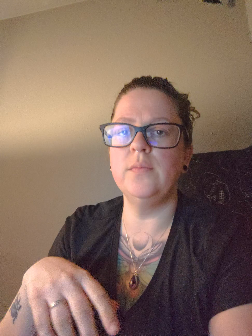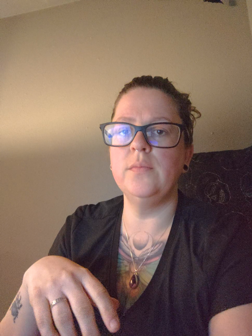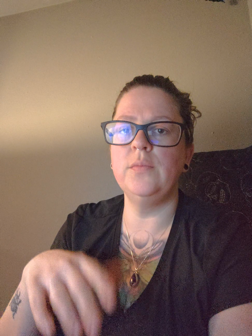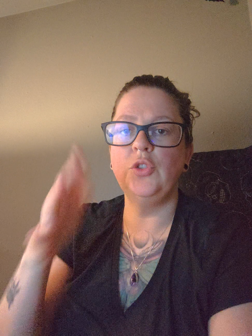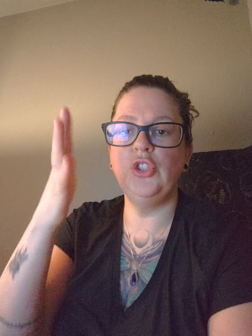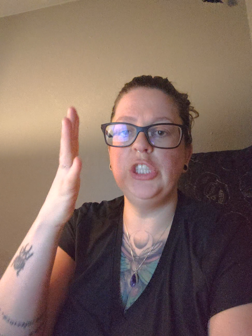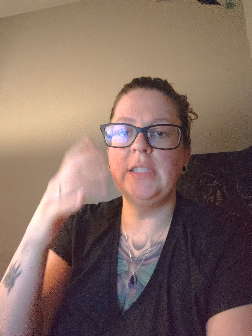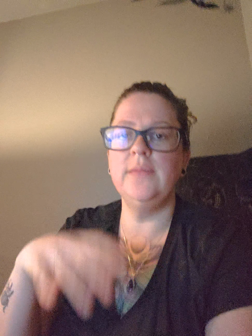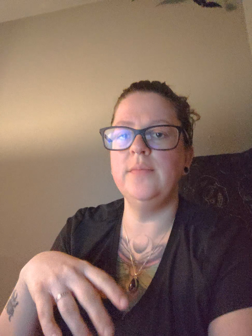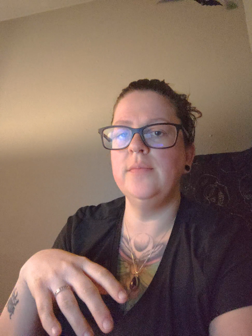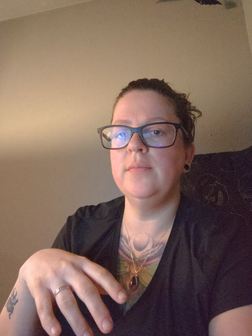tree